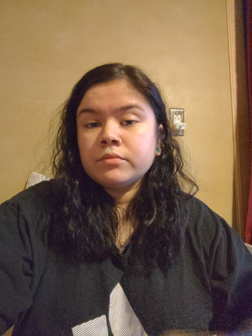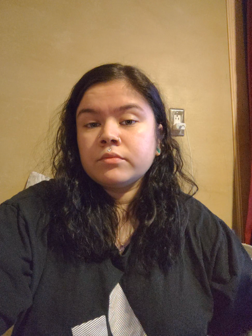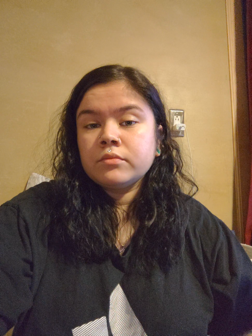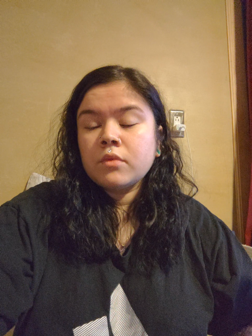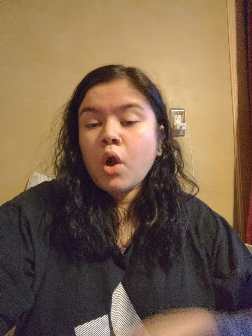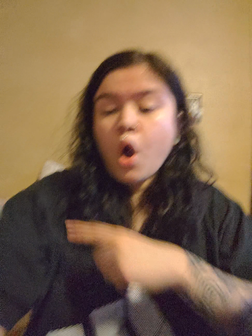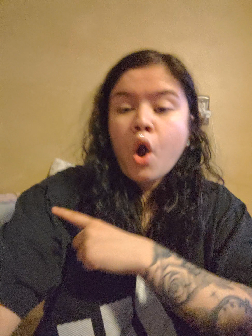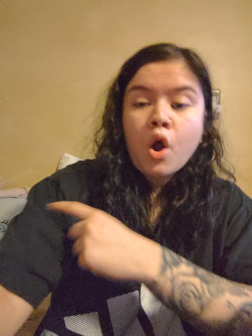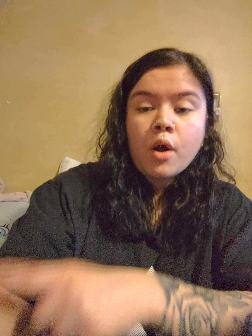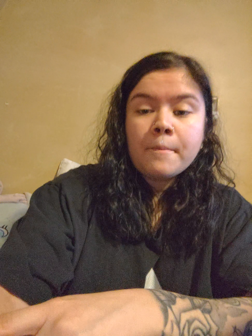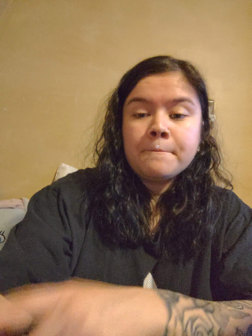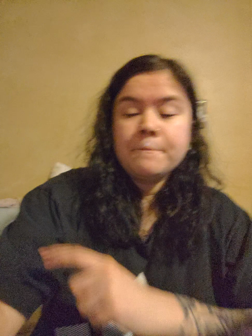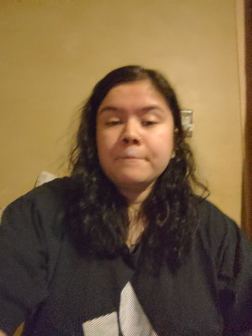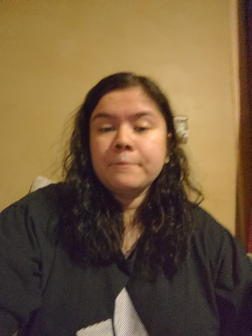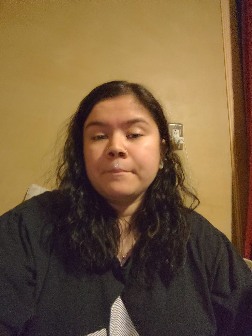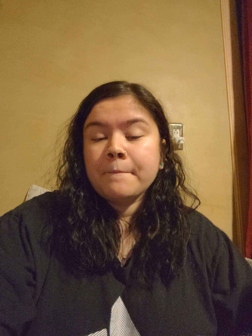arm